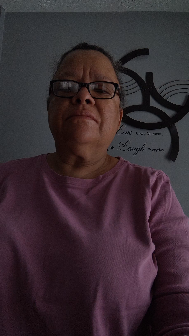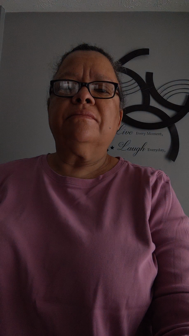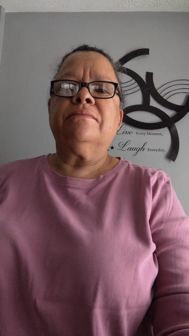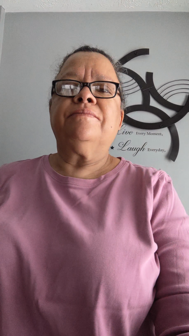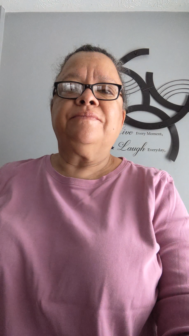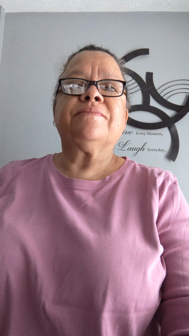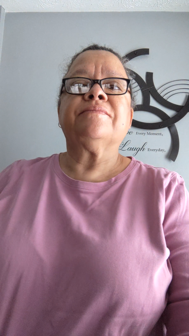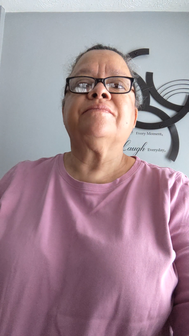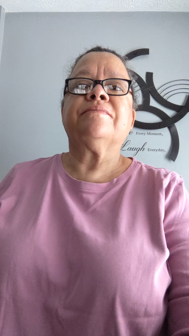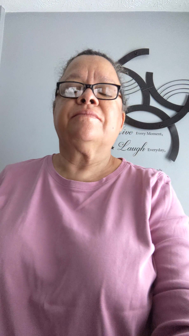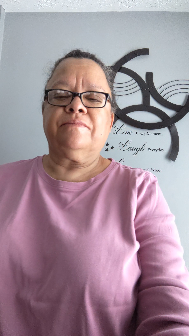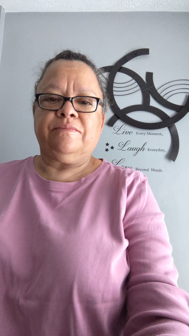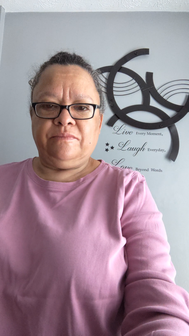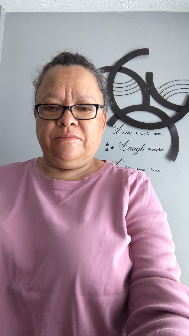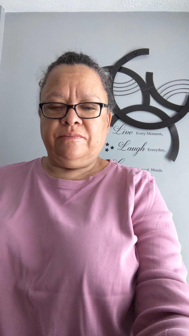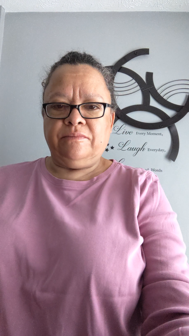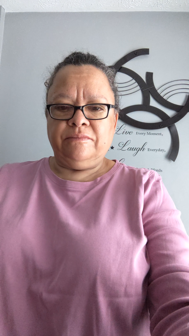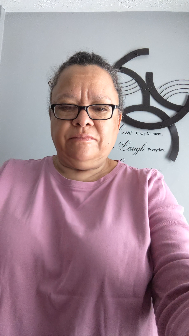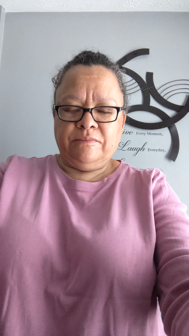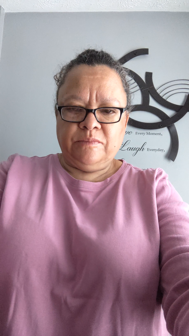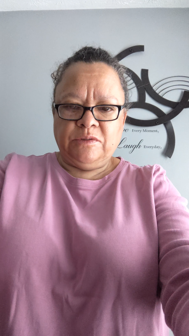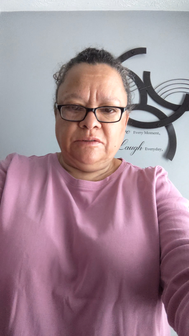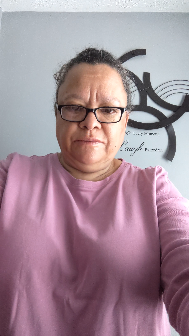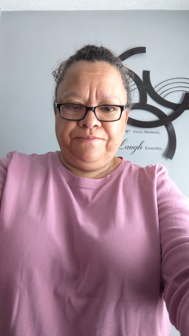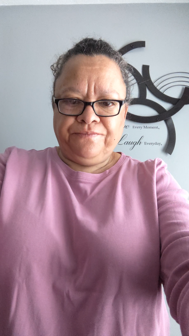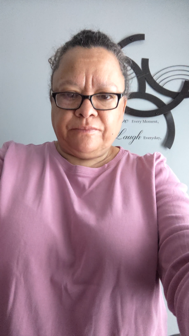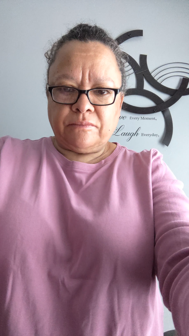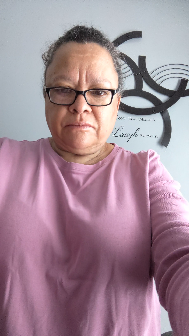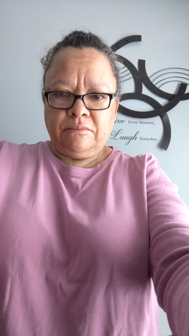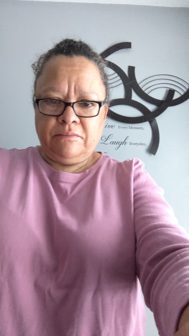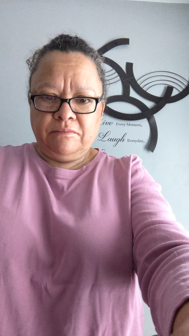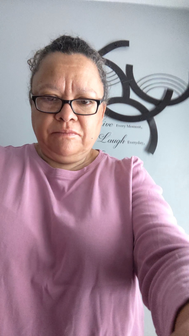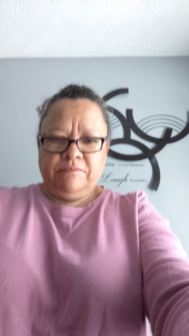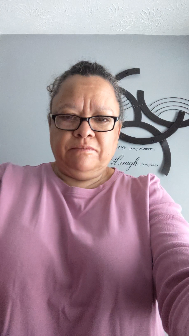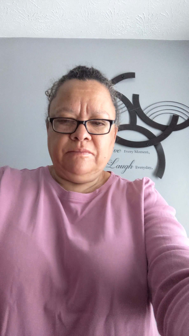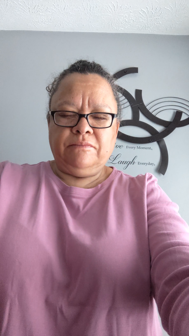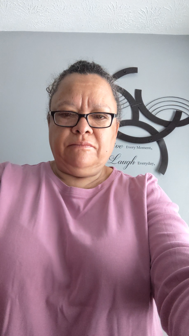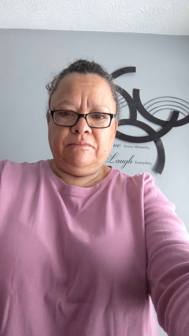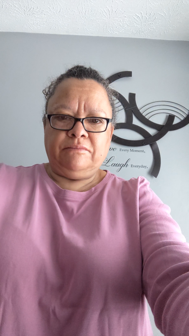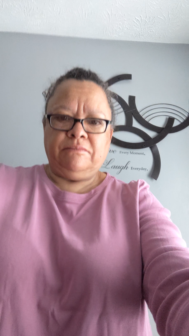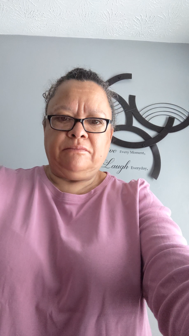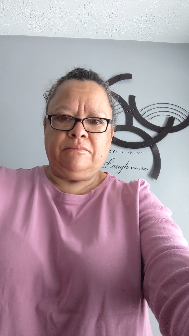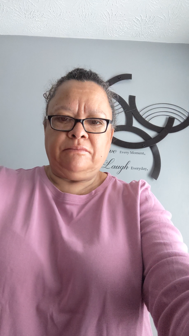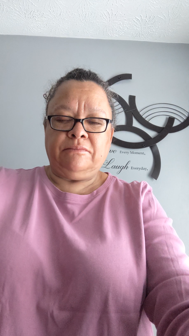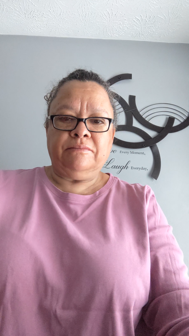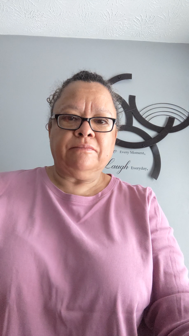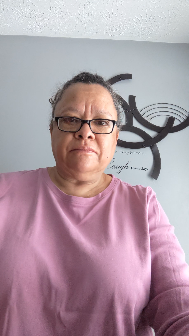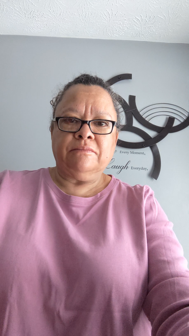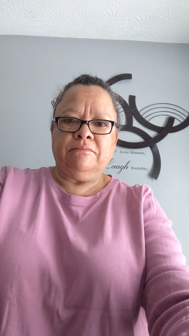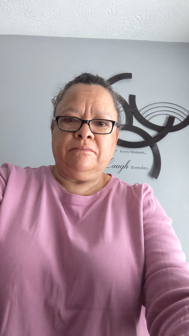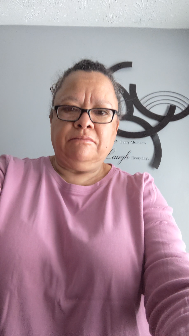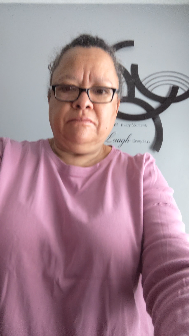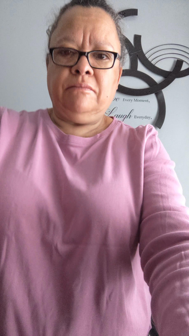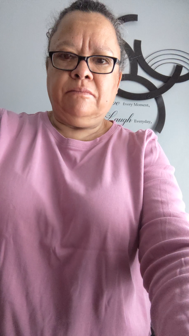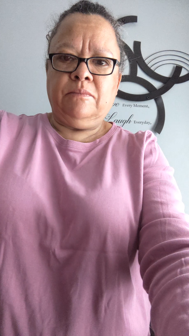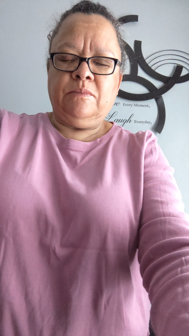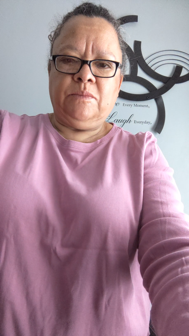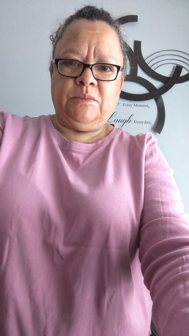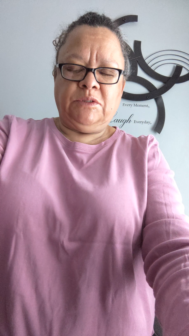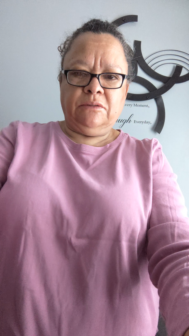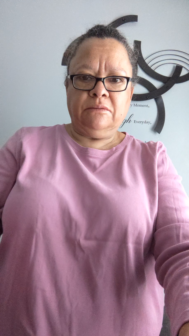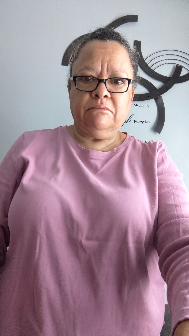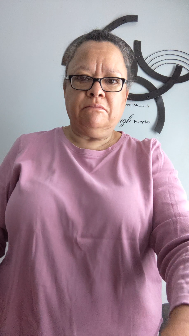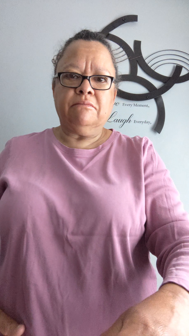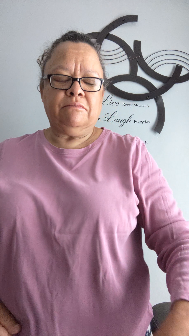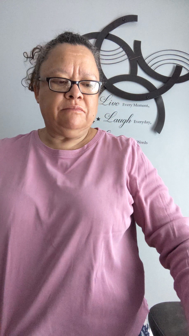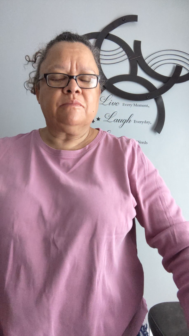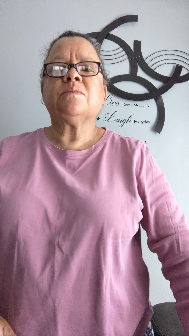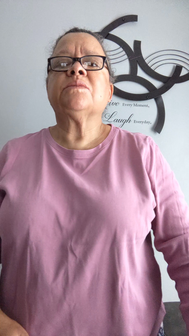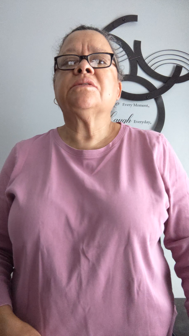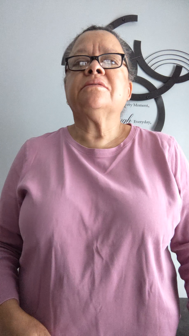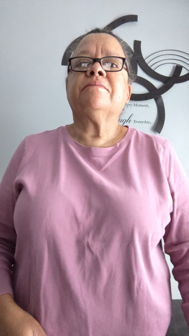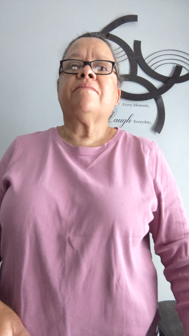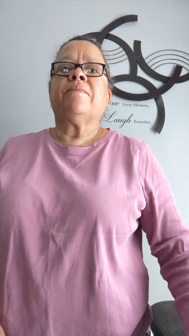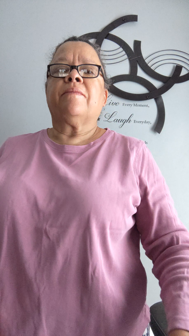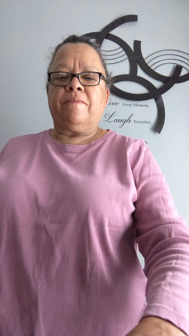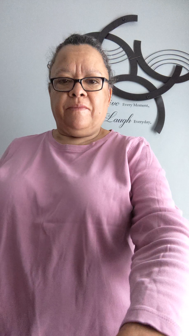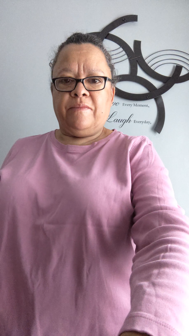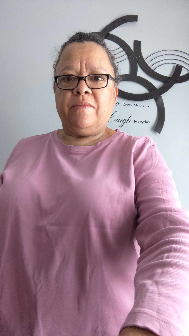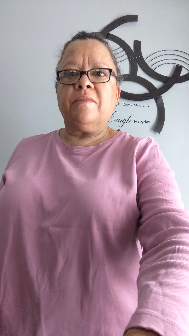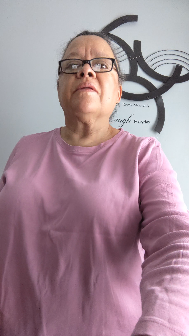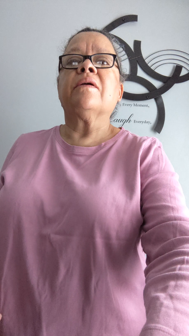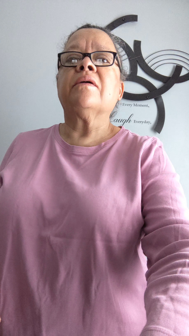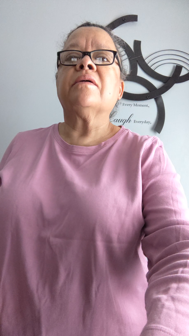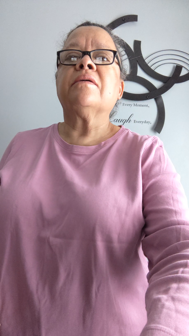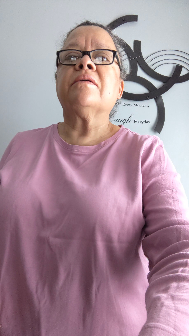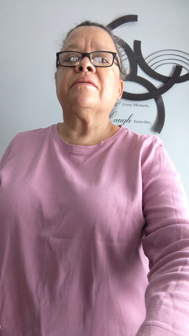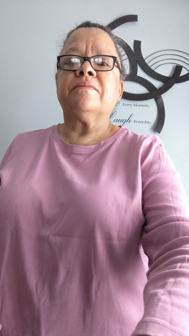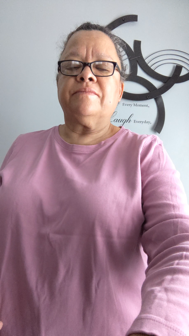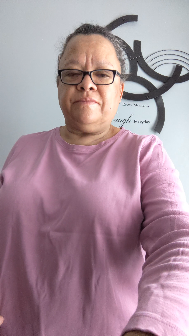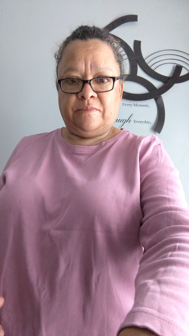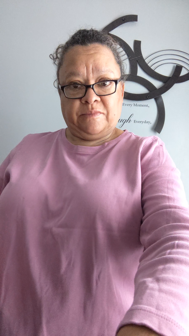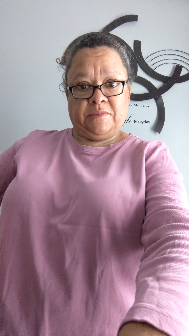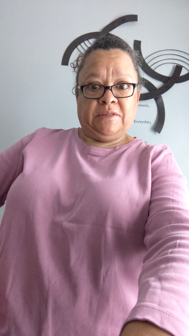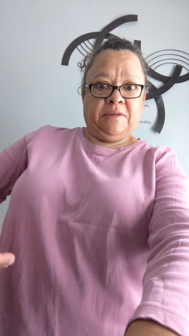shorts